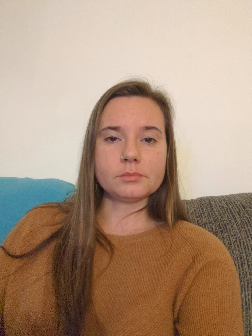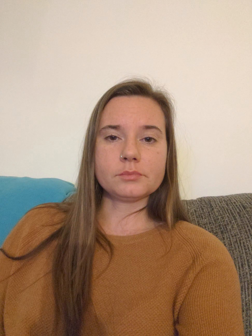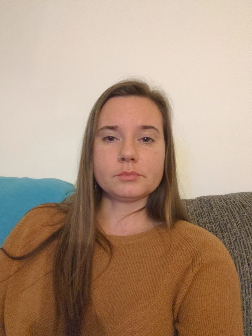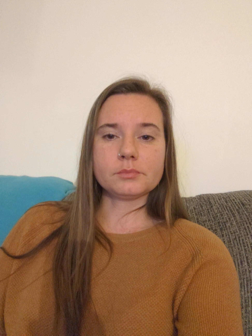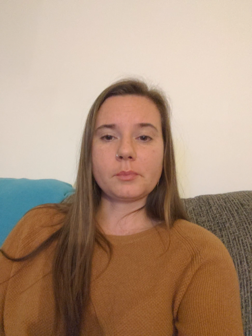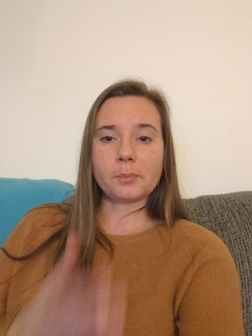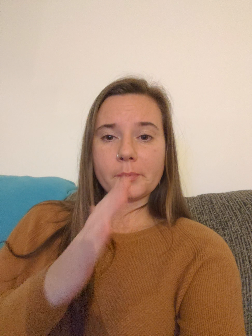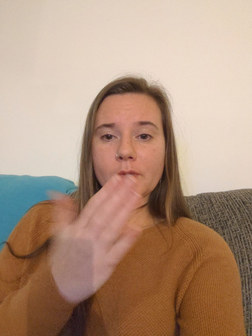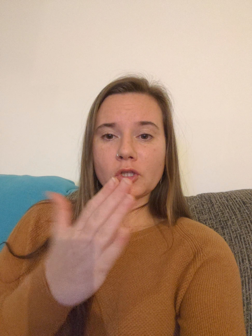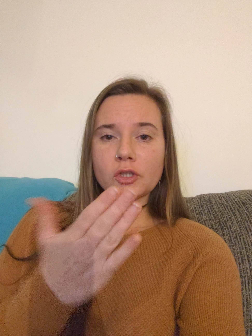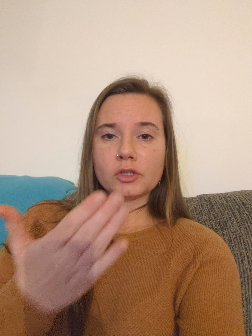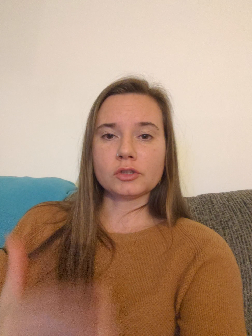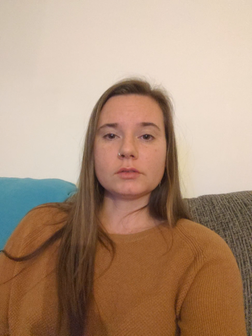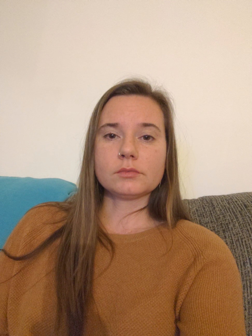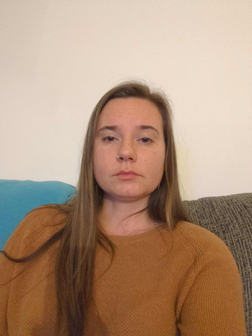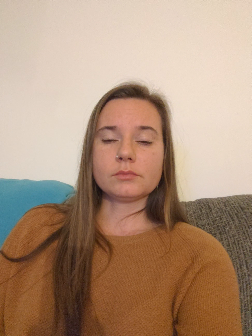book